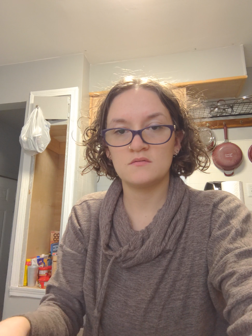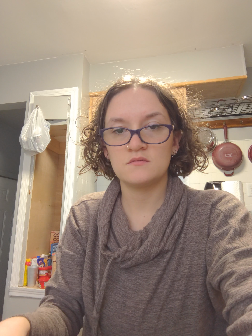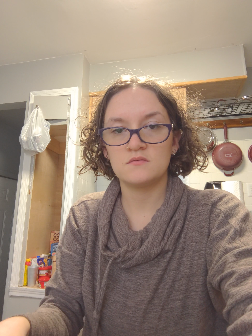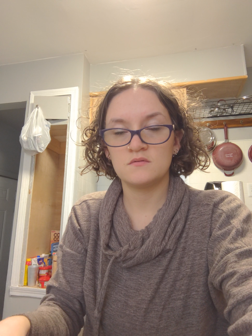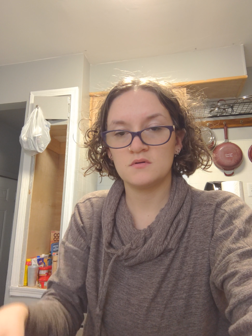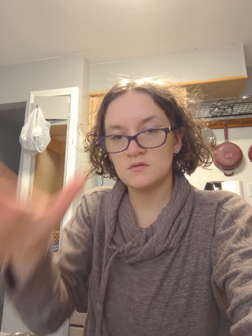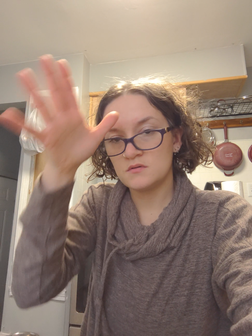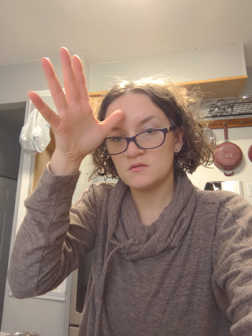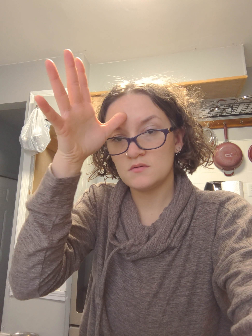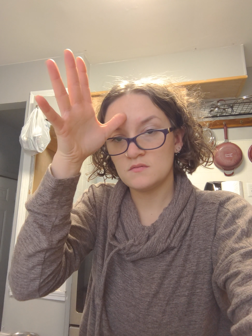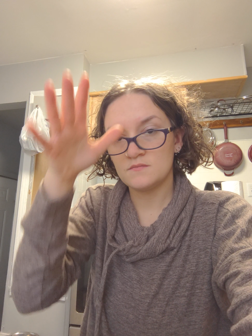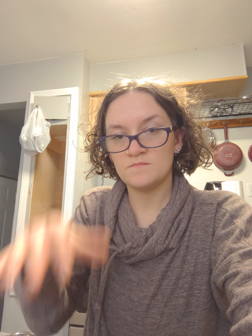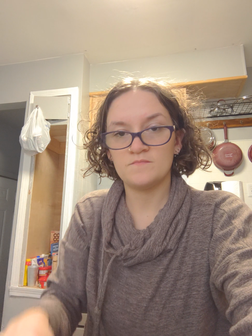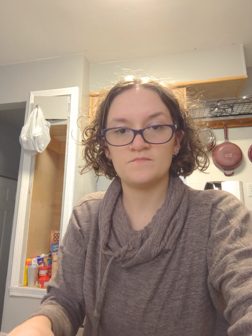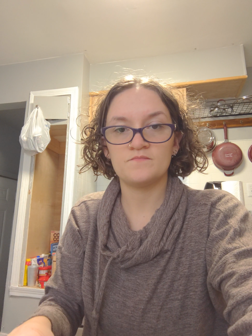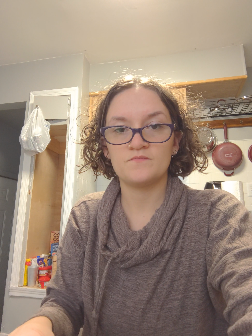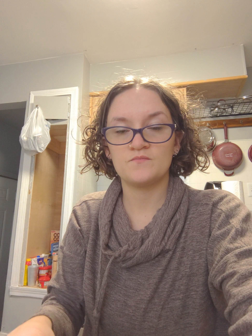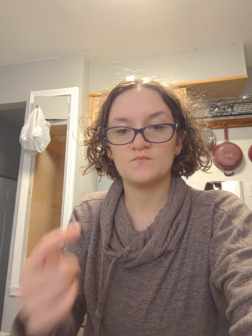dad